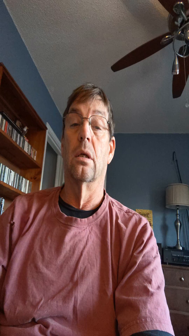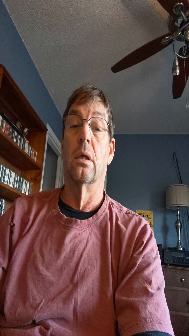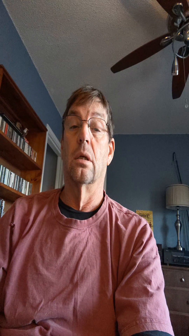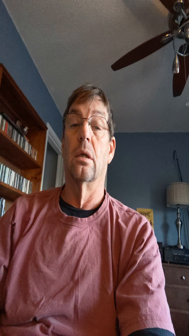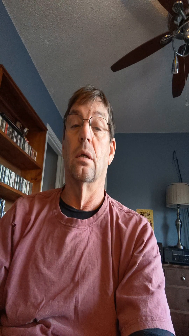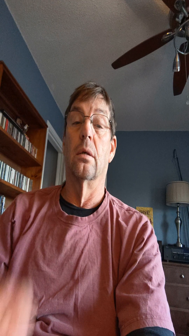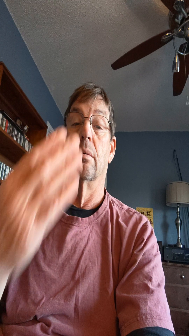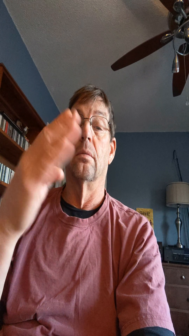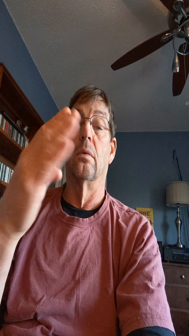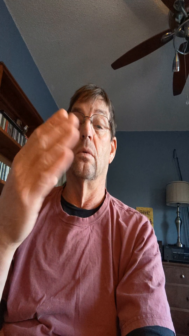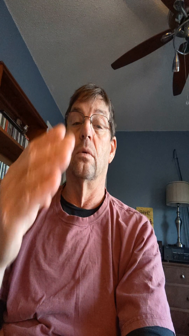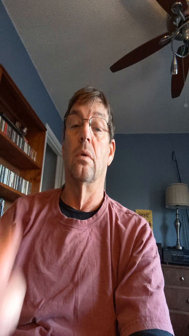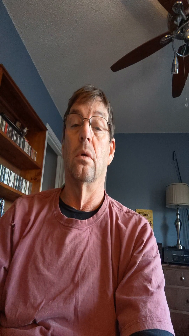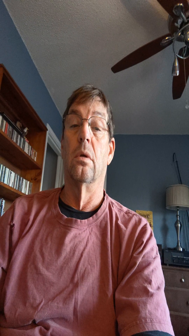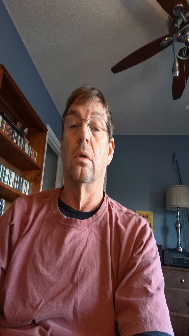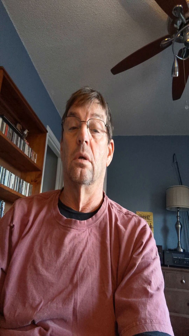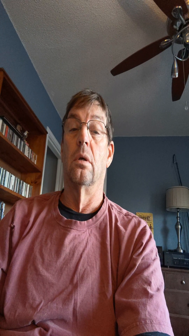blue